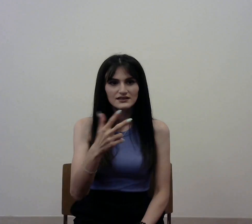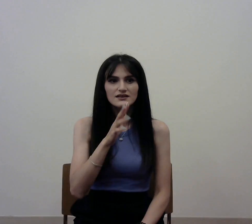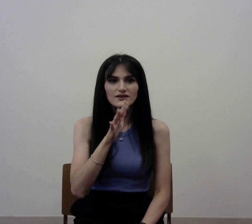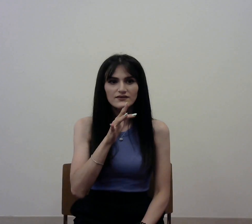yaş